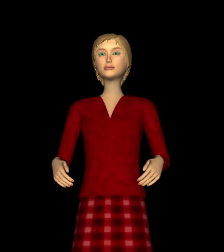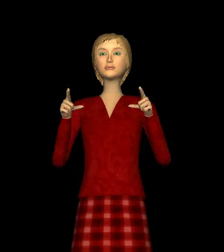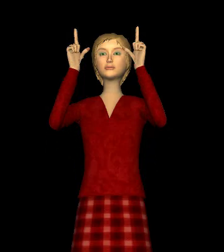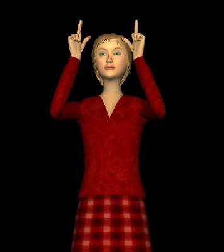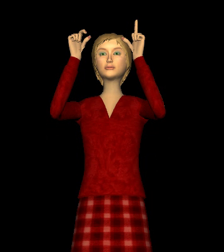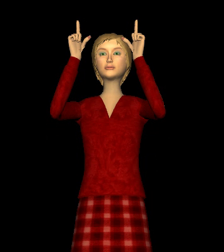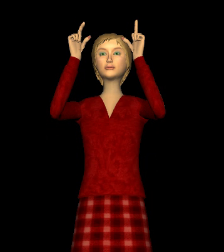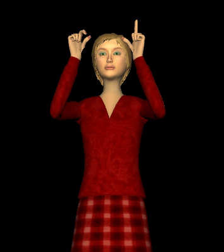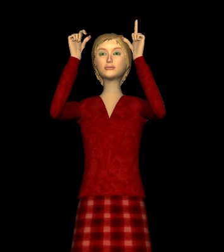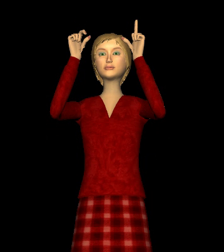كاميرا